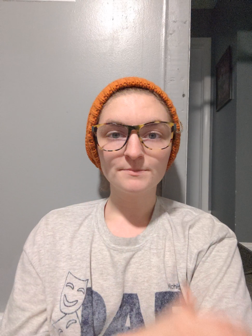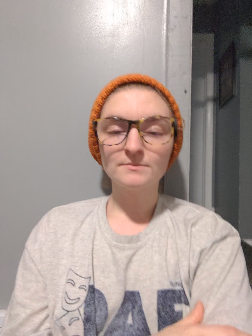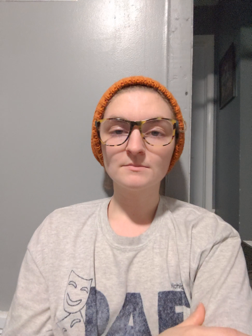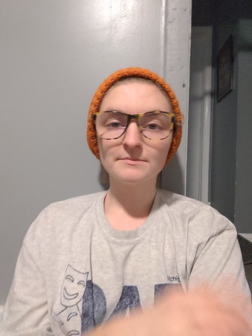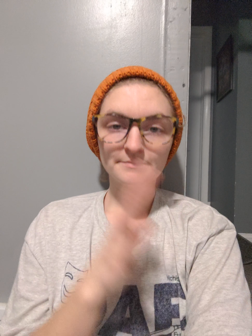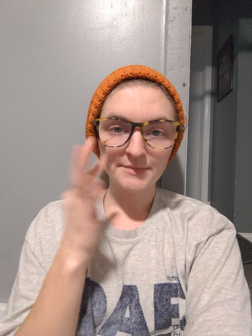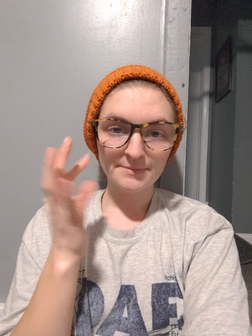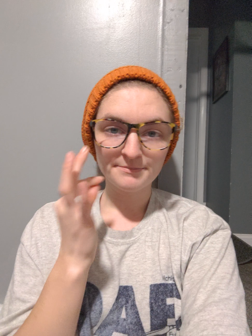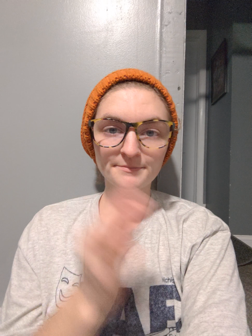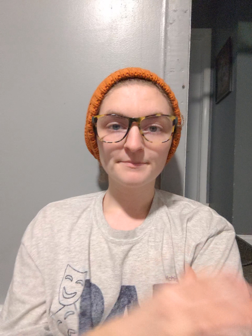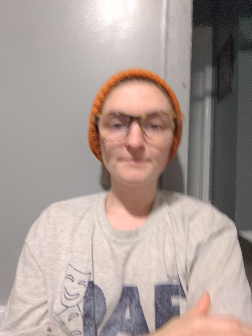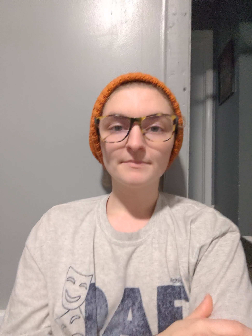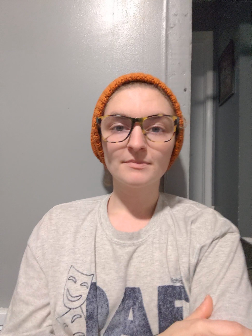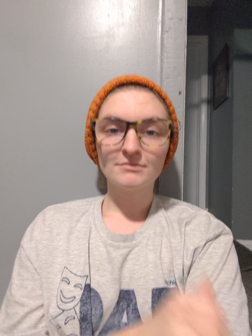cat